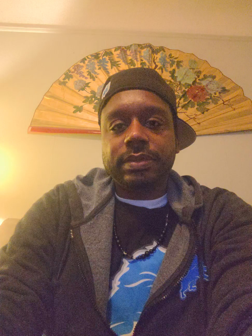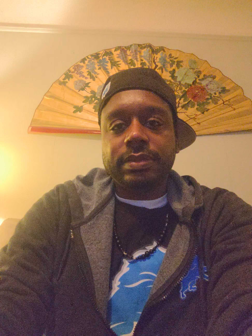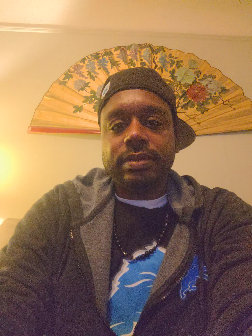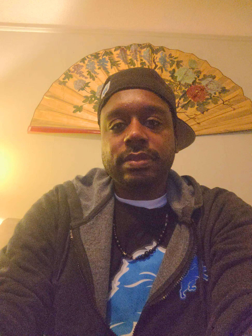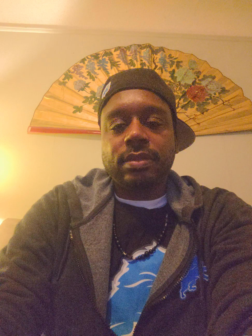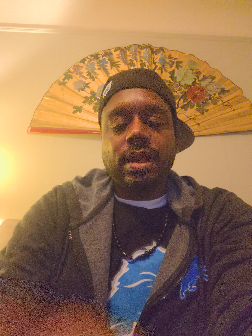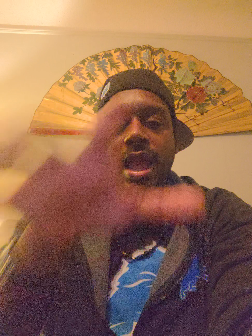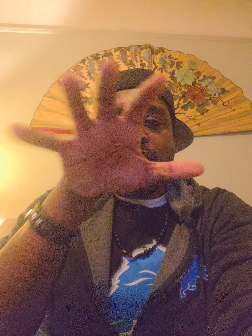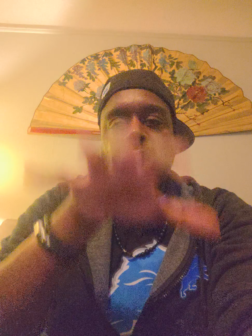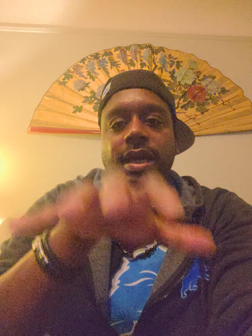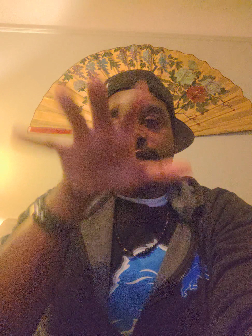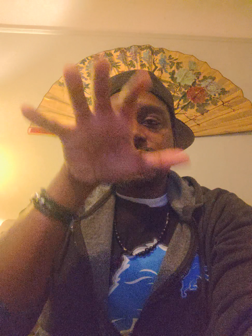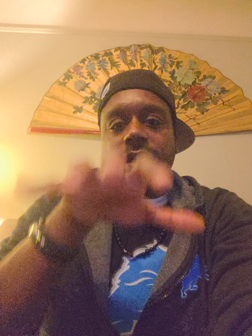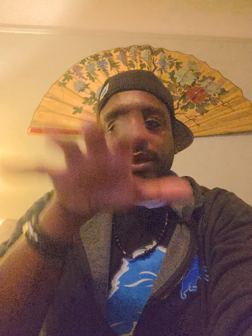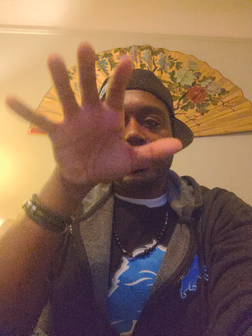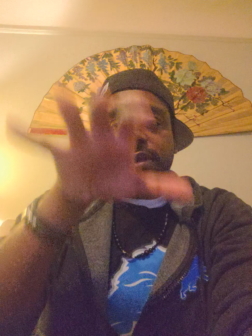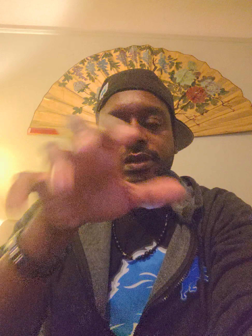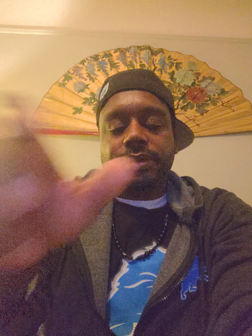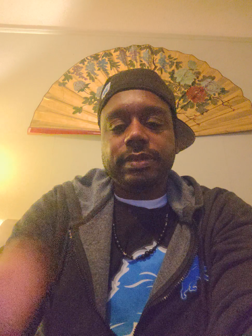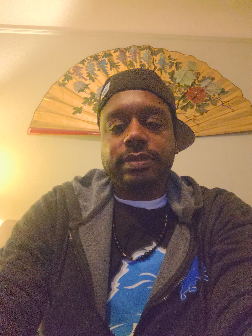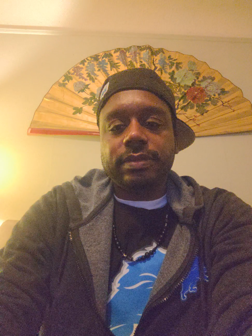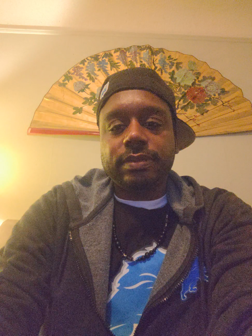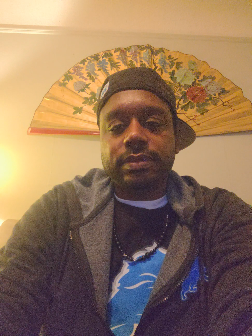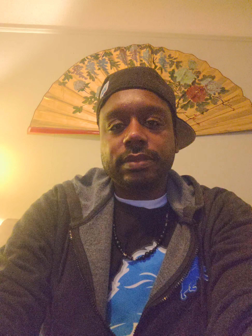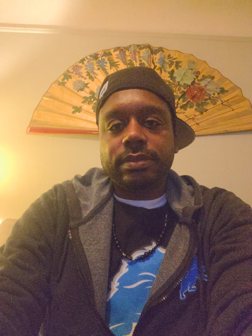alligator